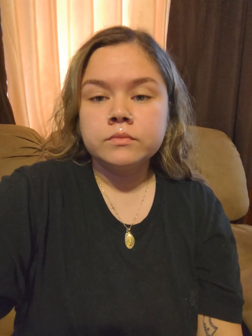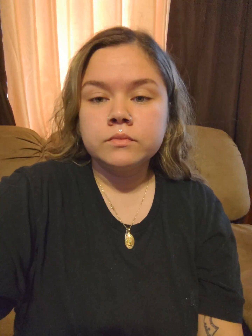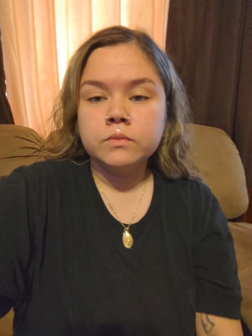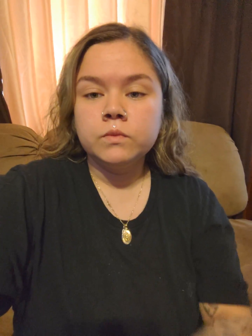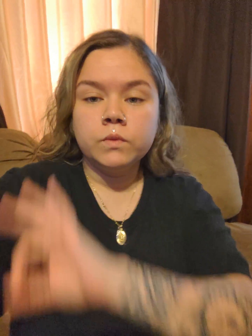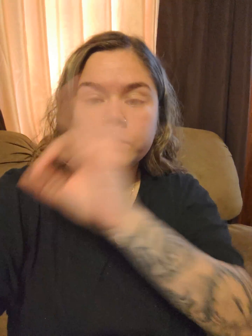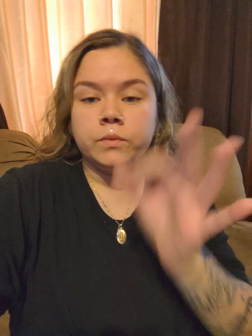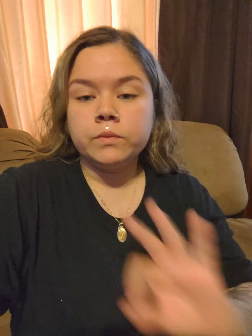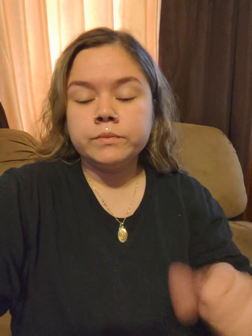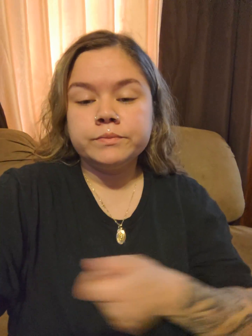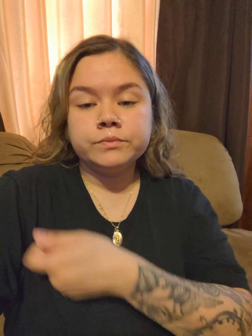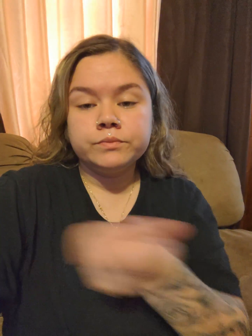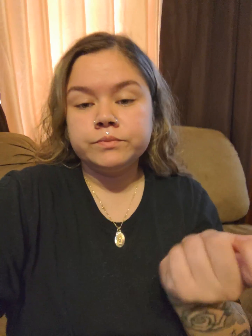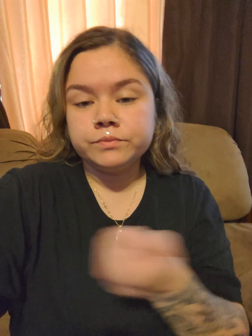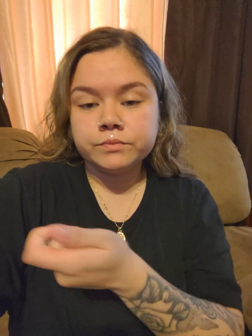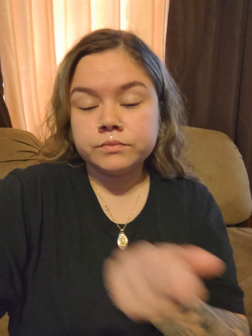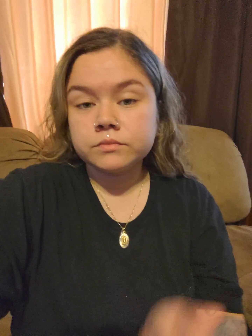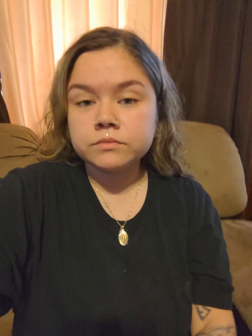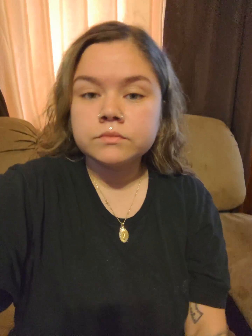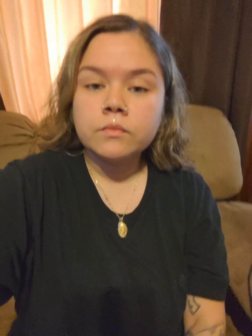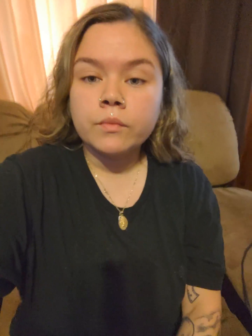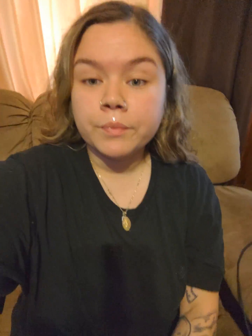hose